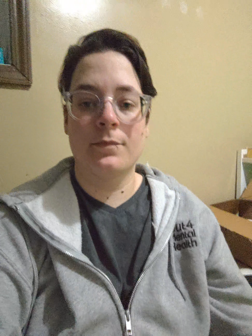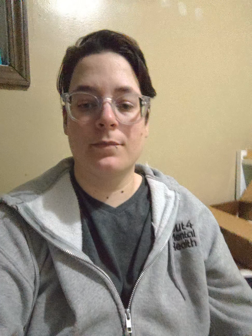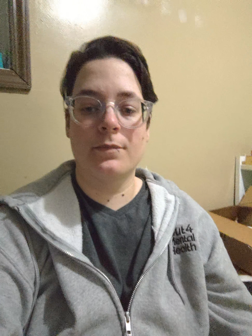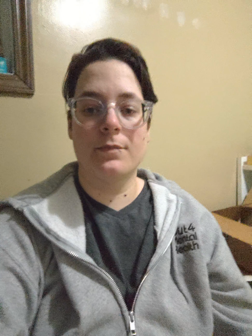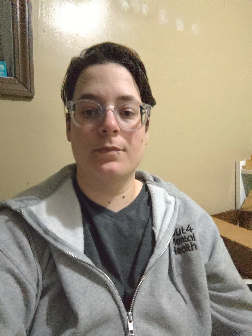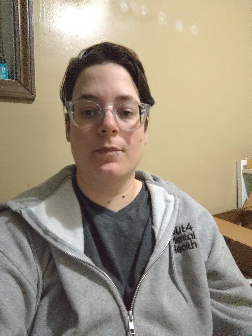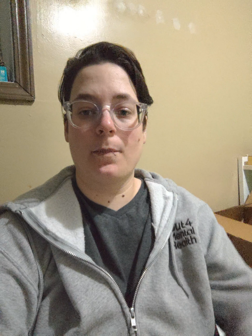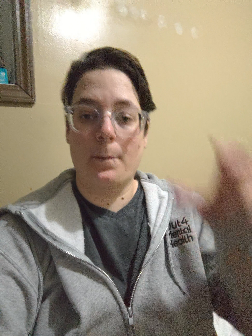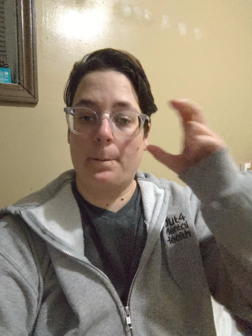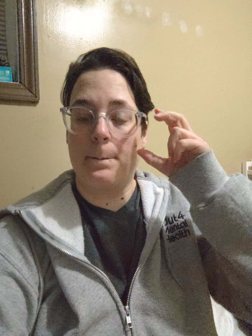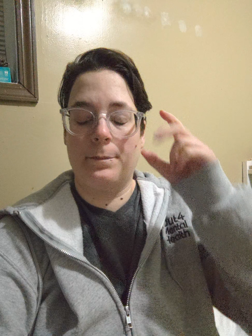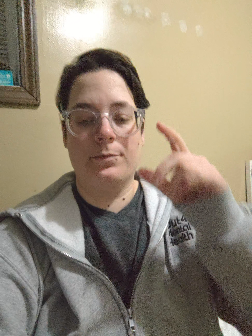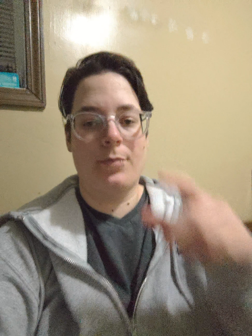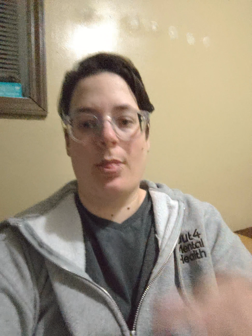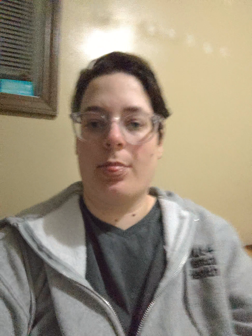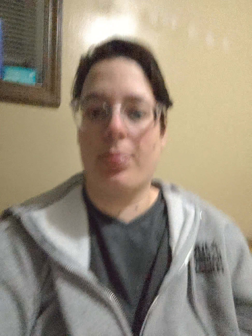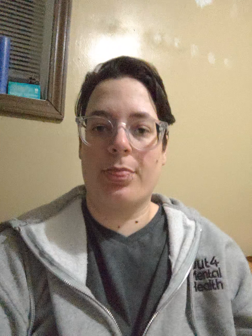moon